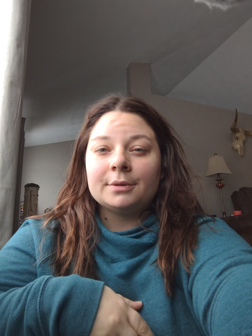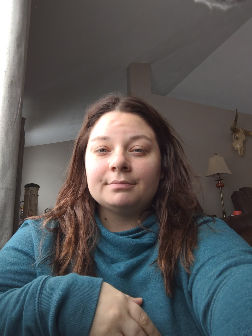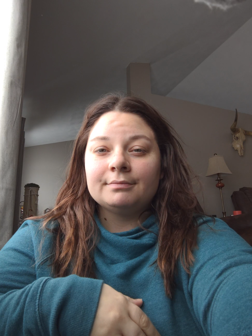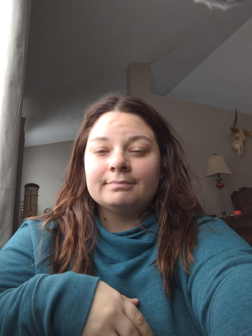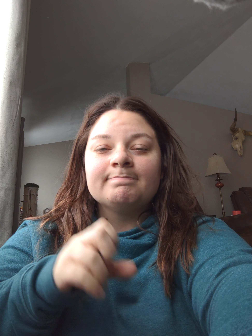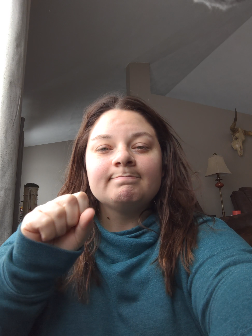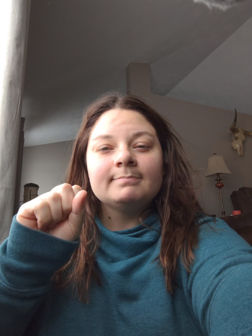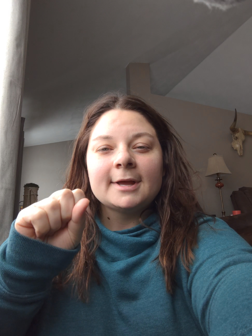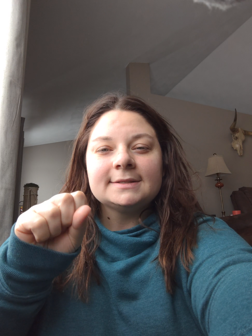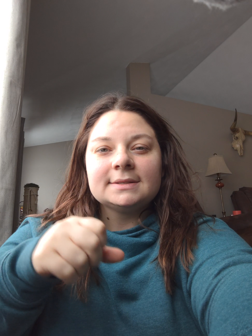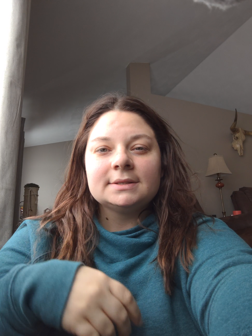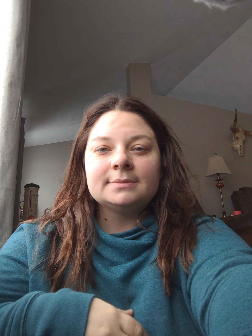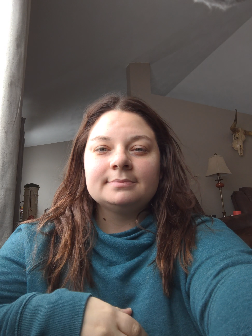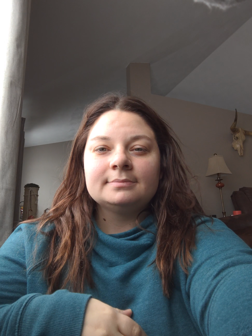yes